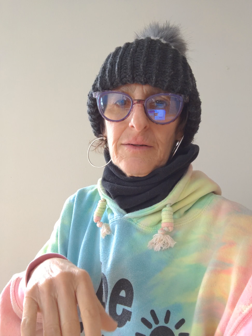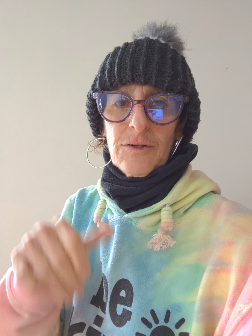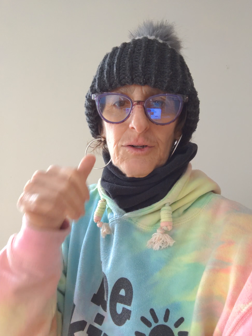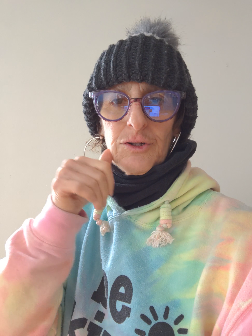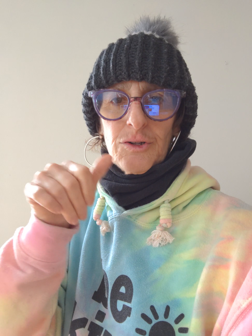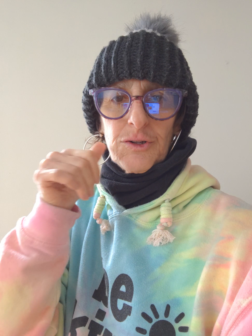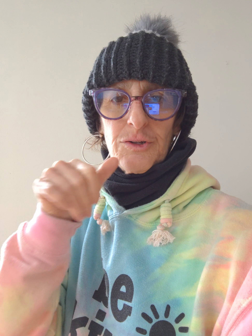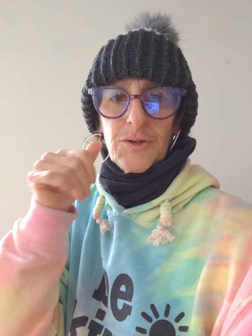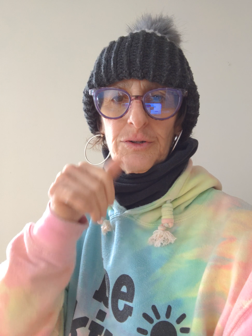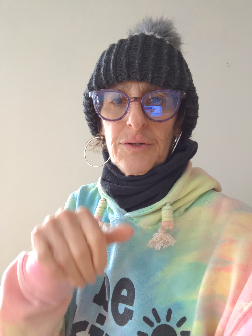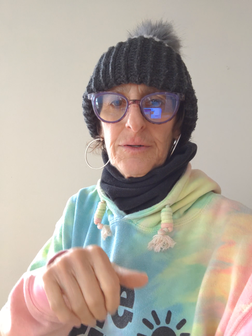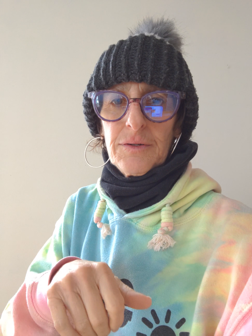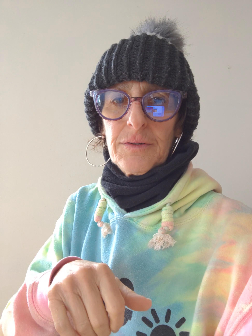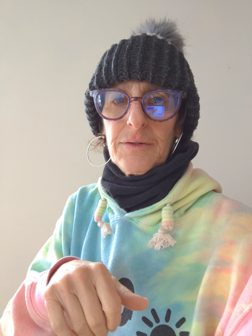girl